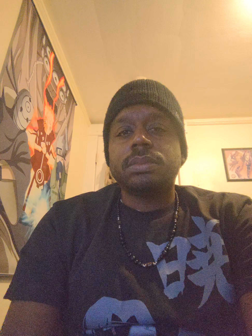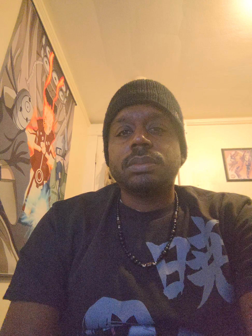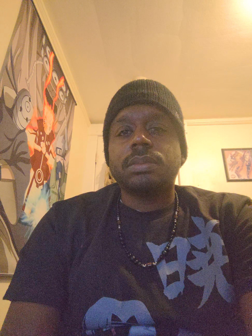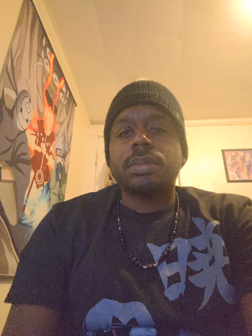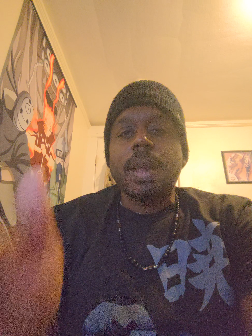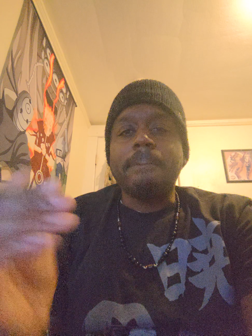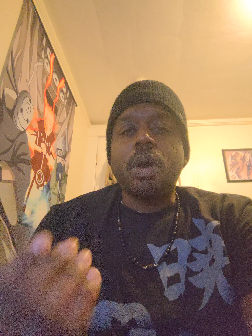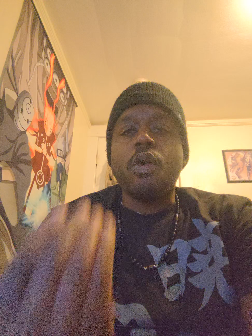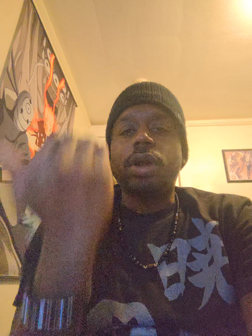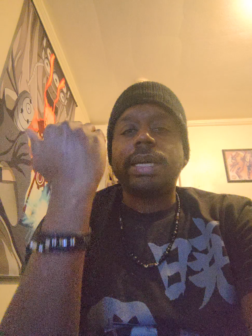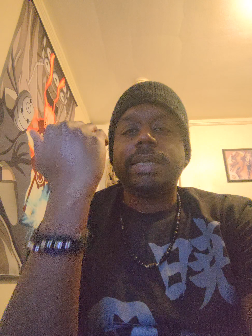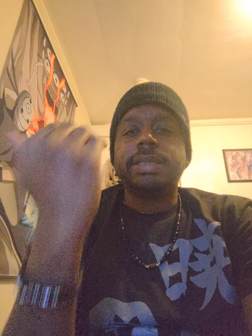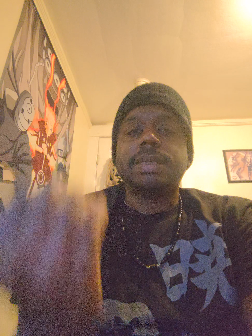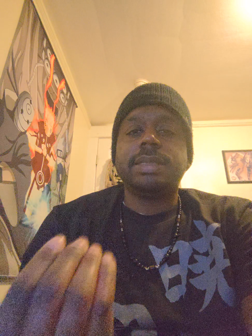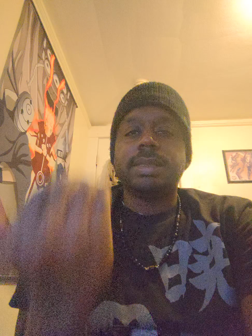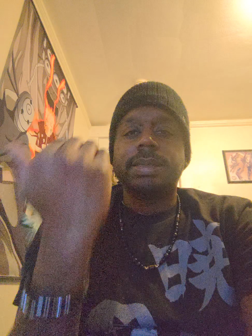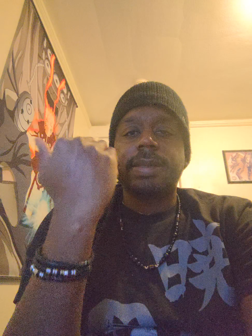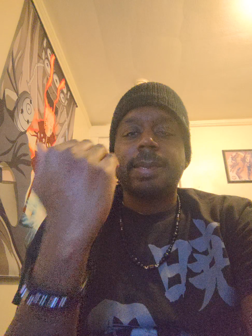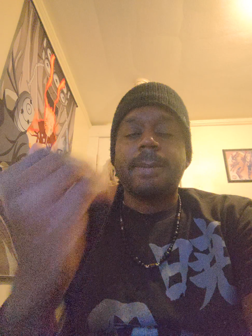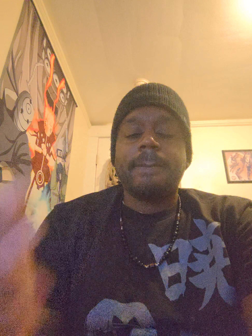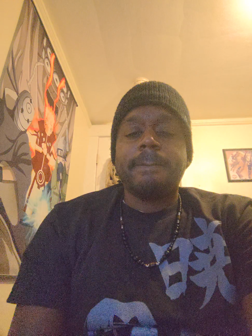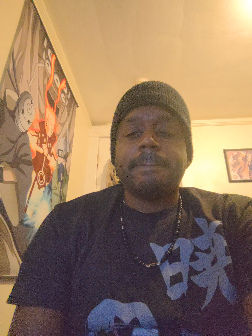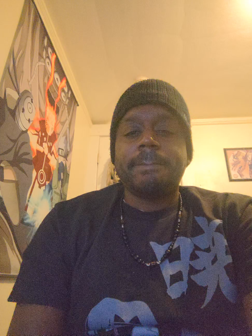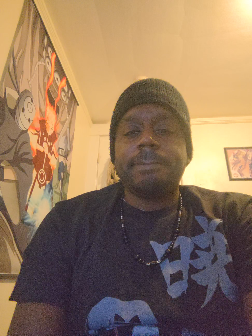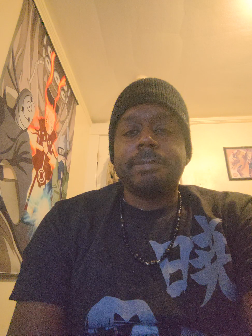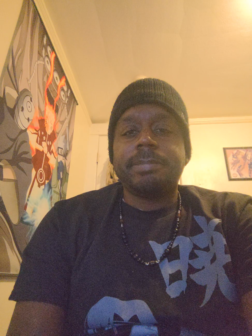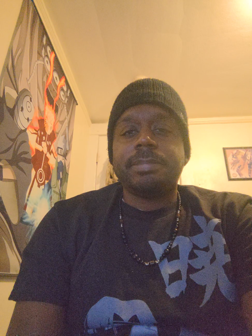morning